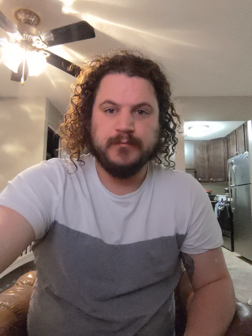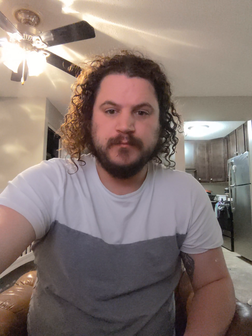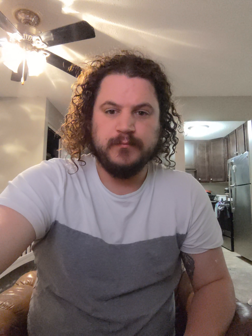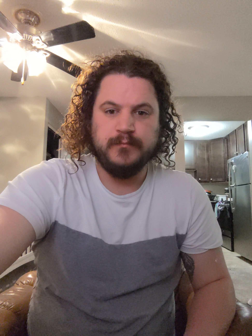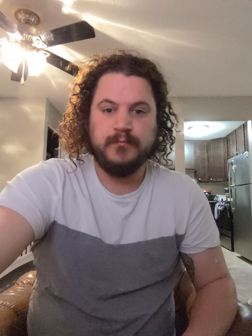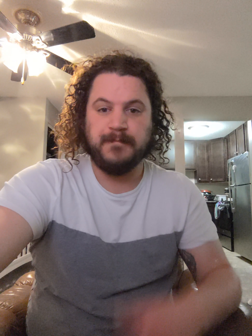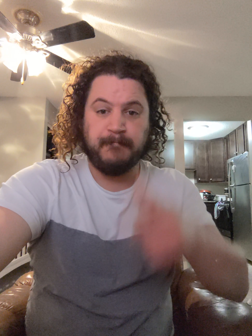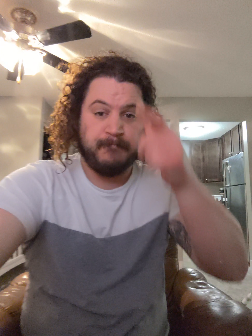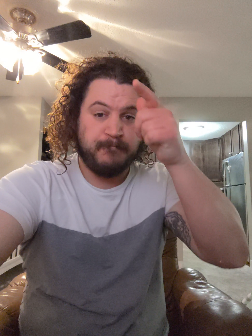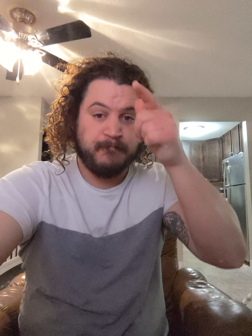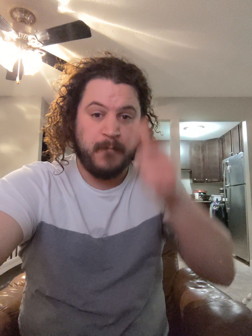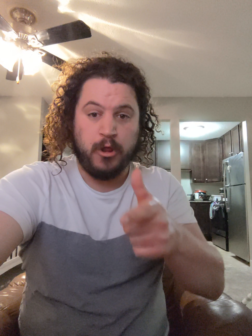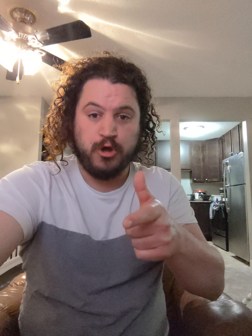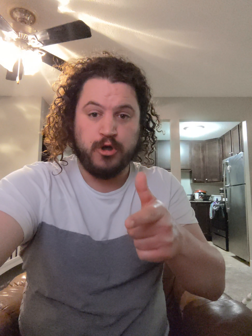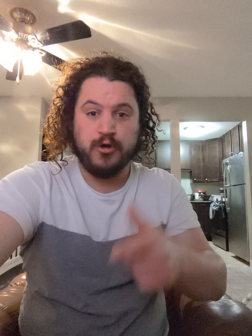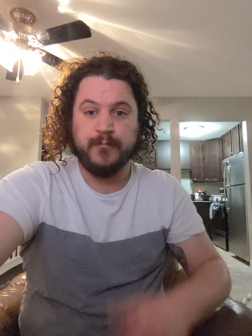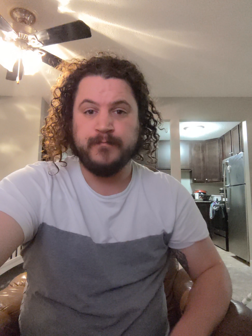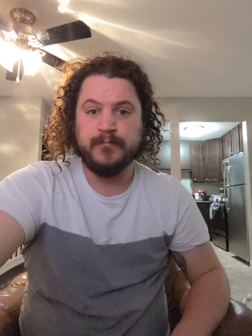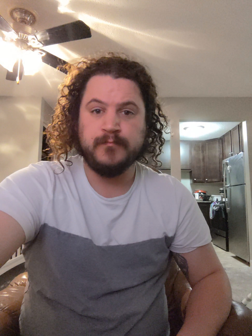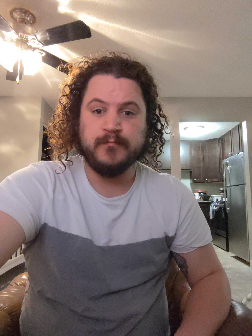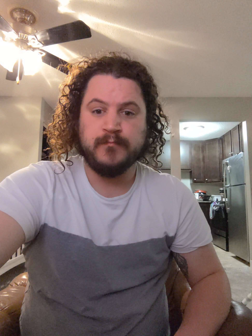brother